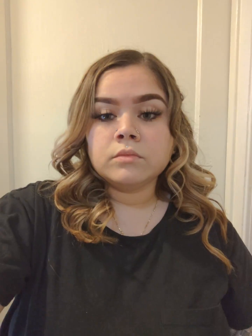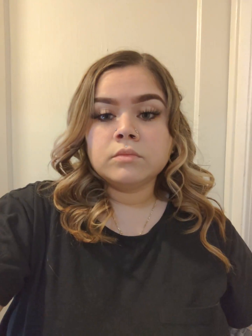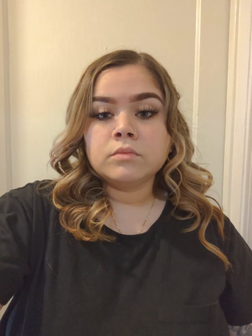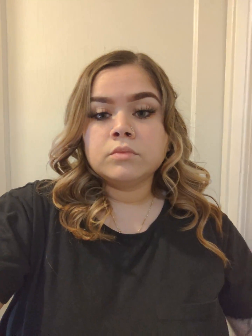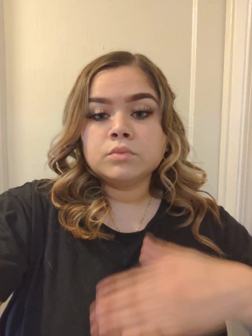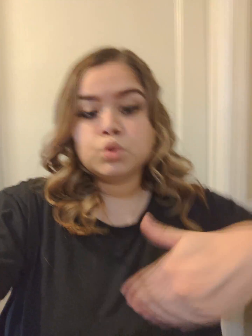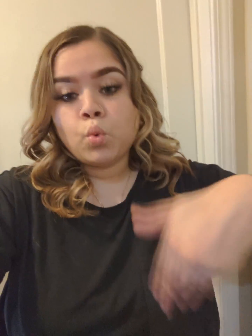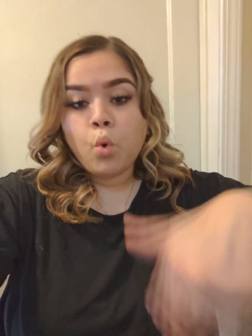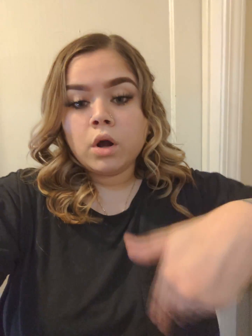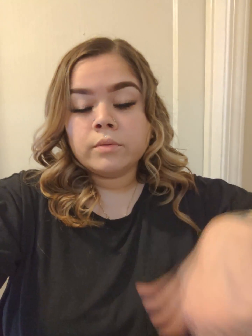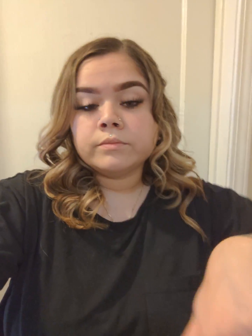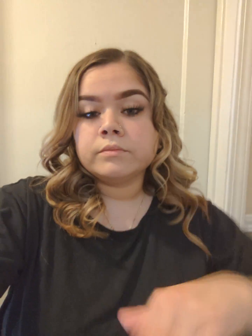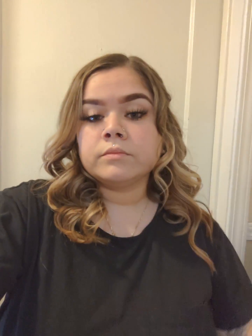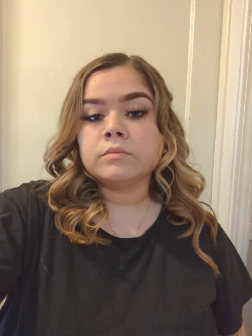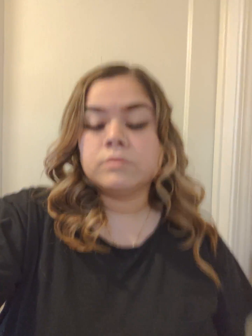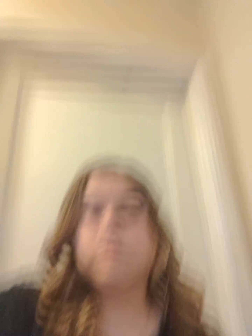shorts